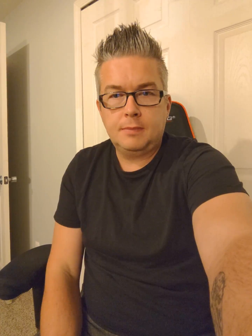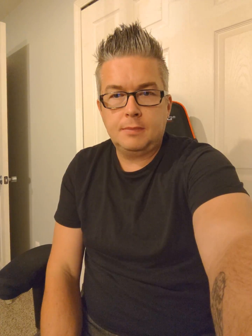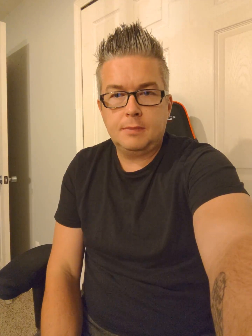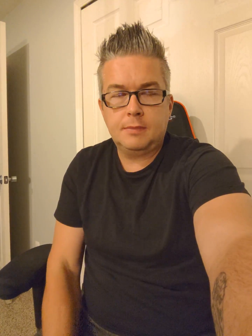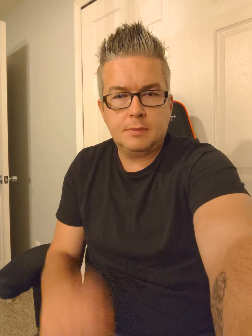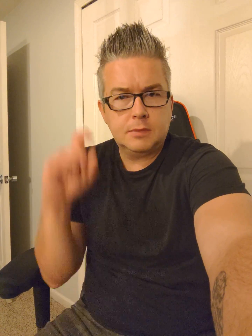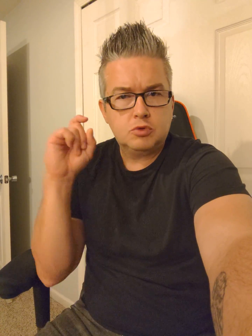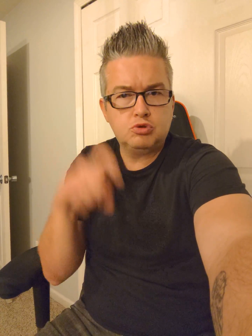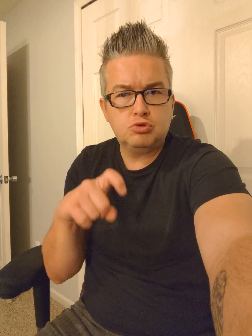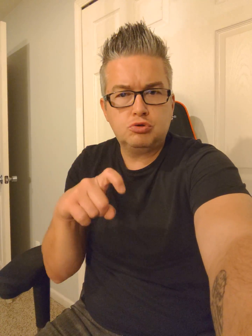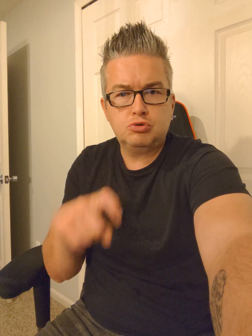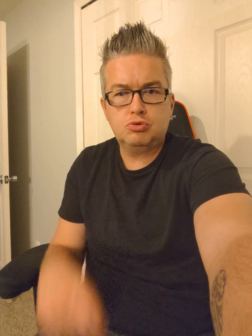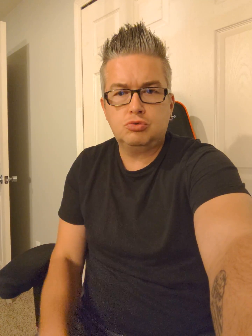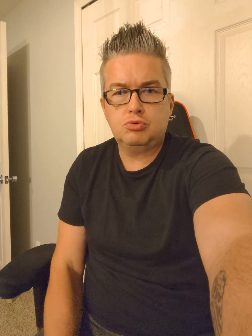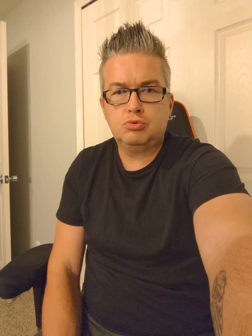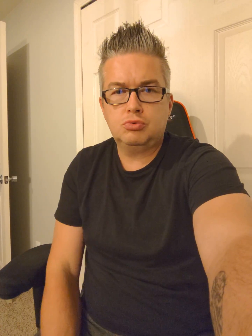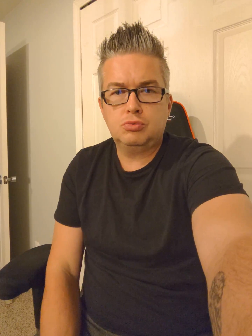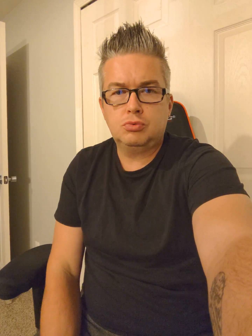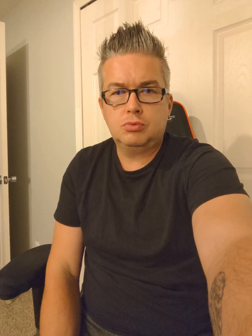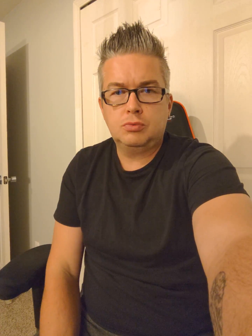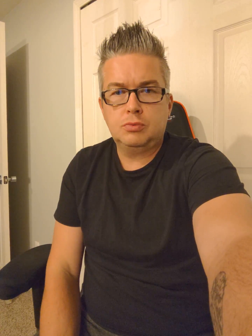must